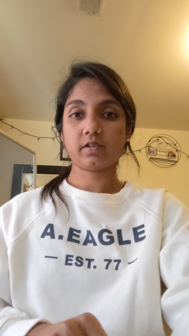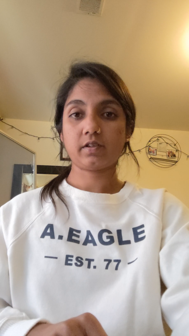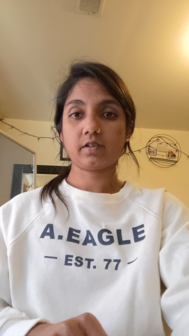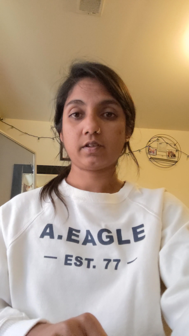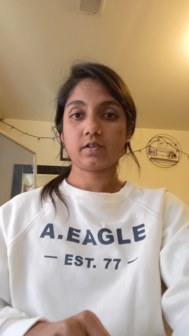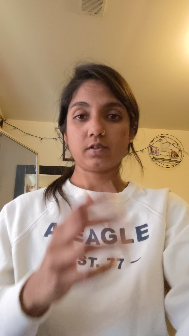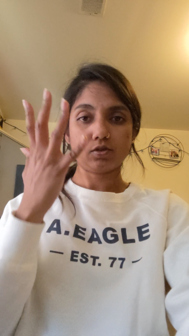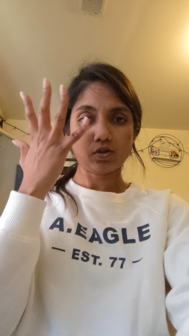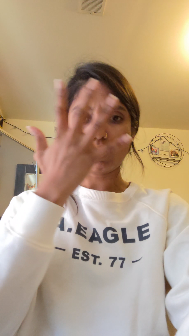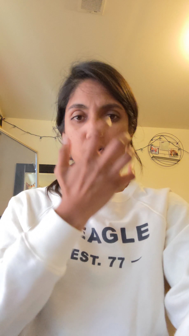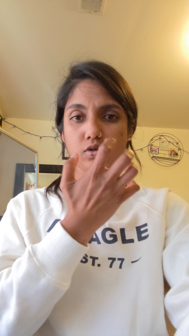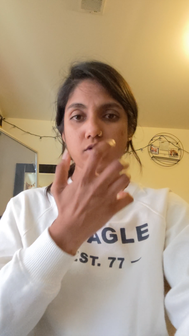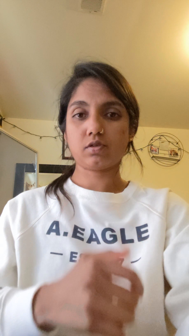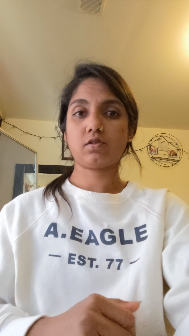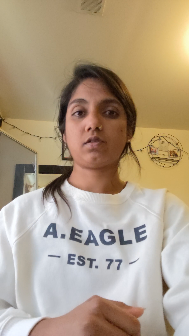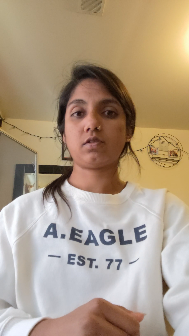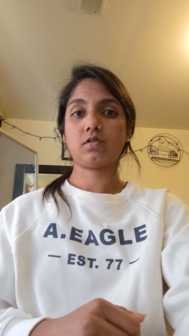dark